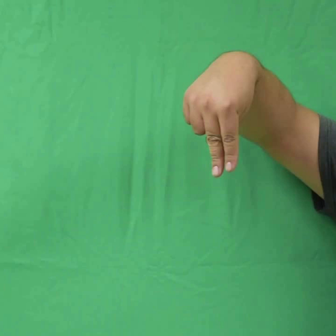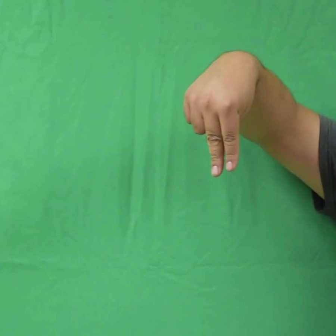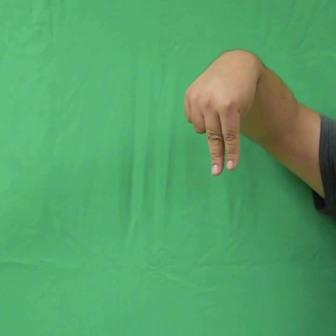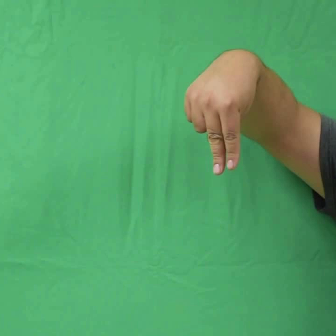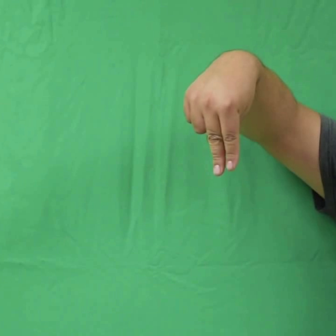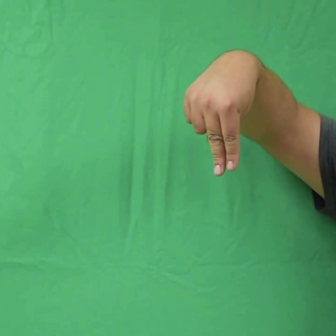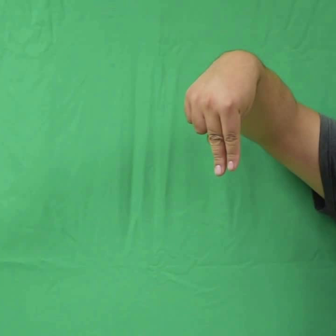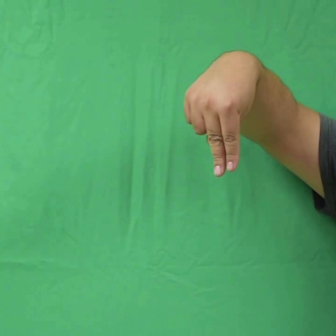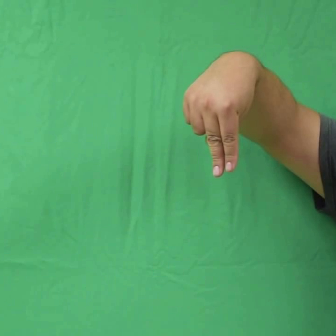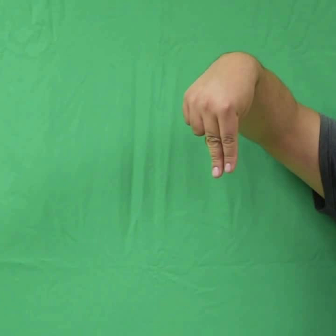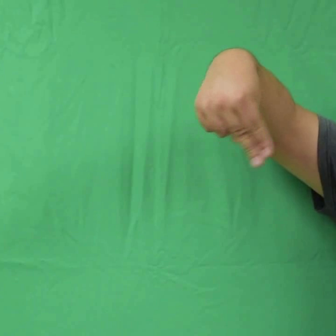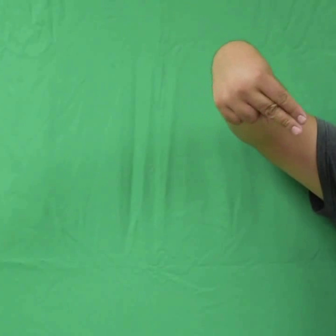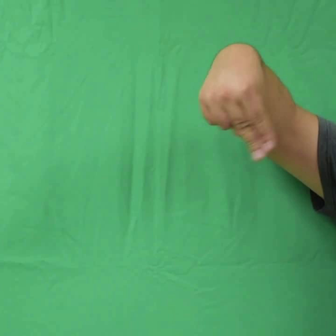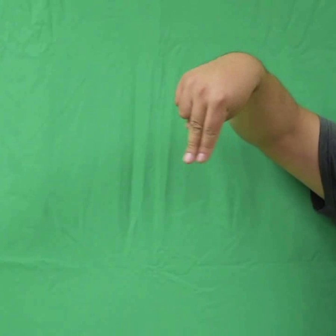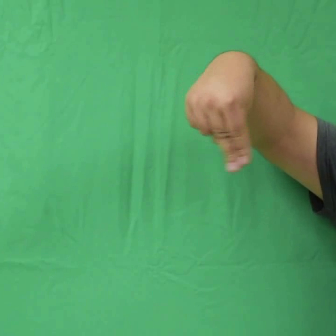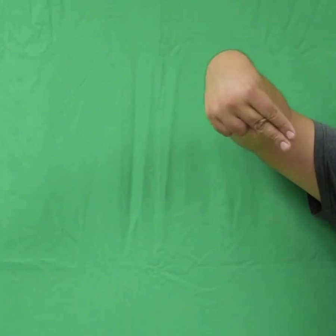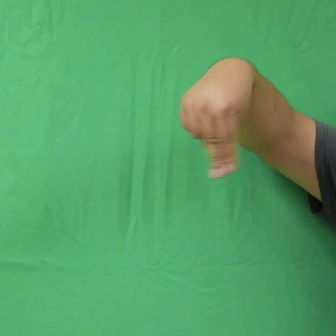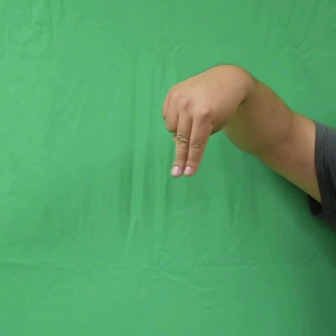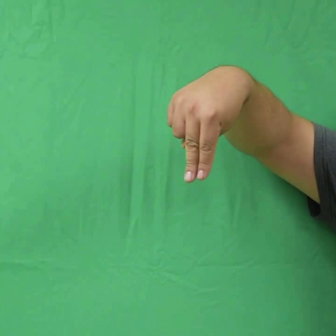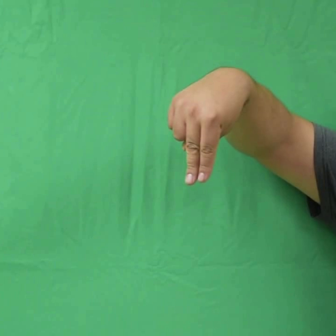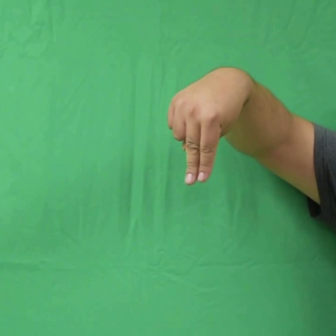Ñ